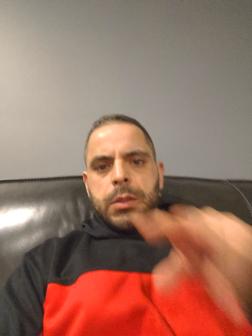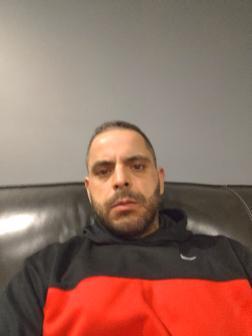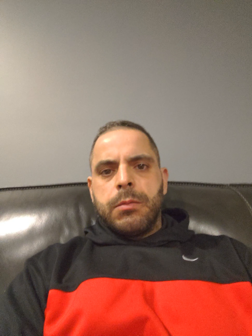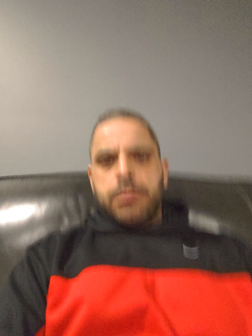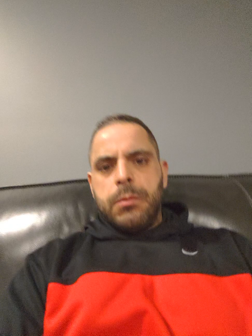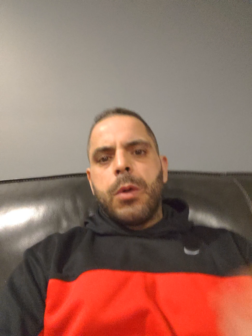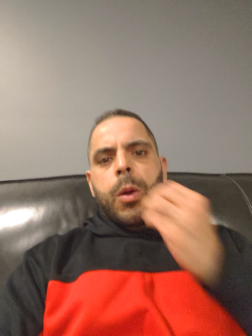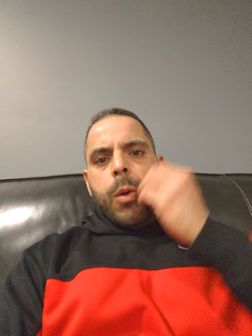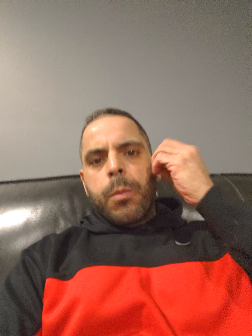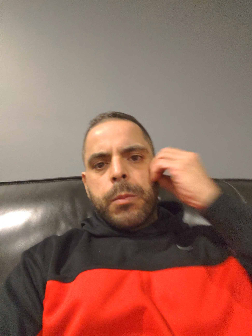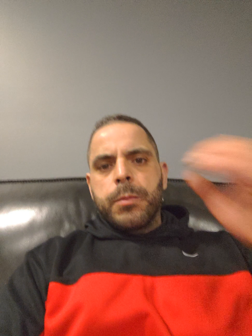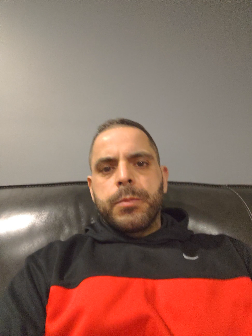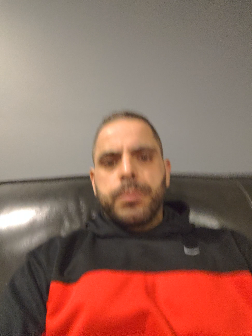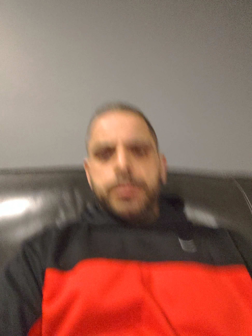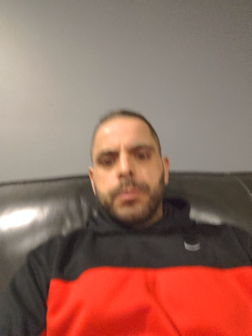home